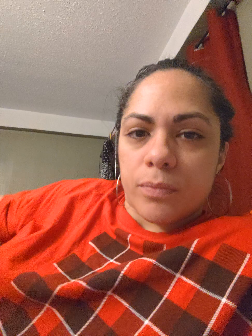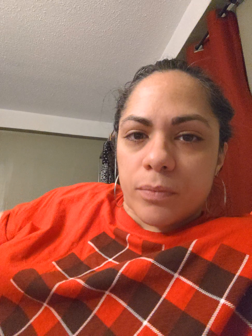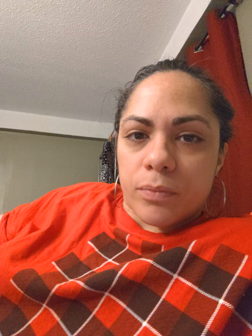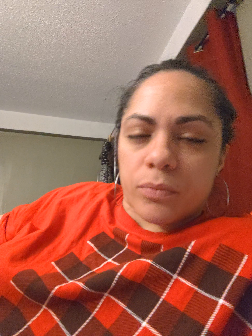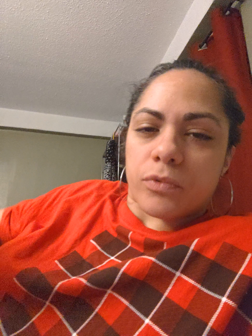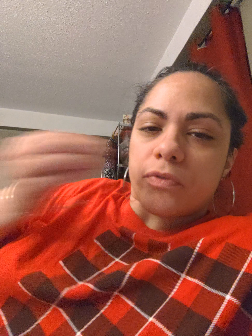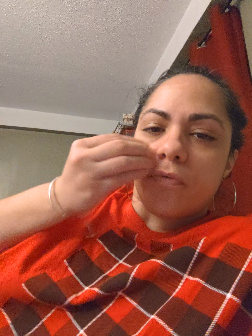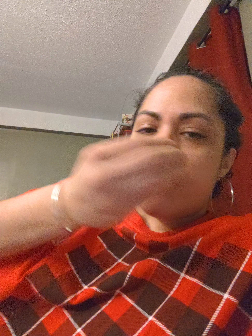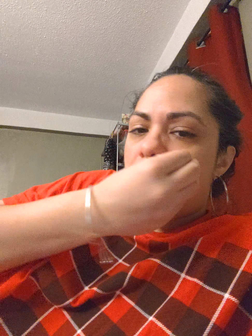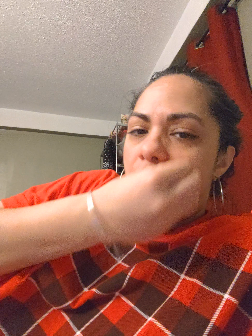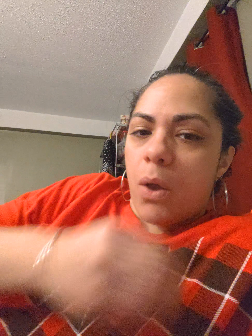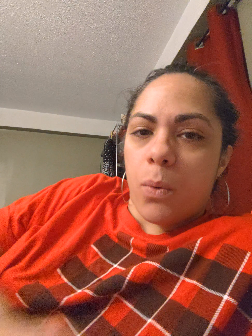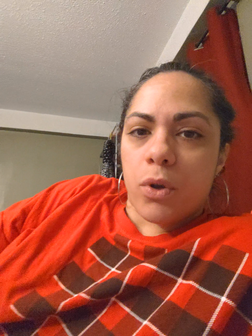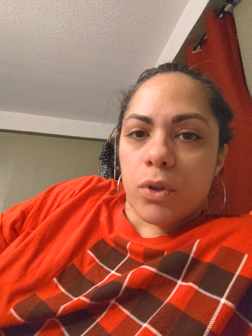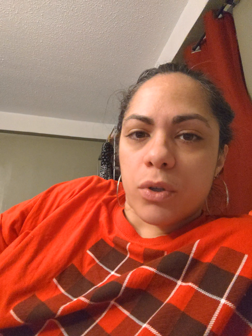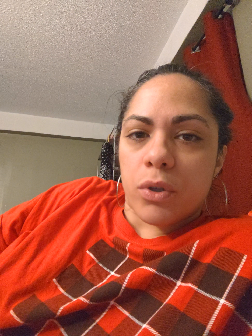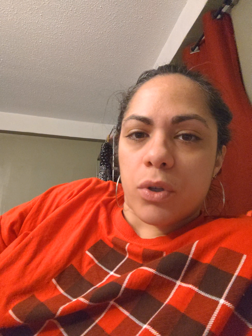flower